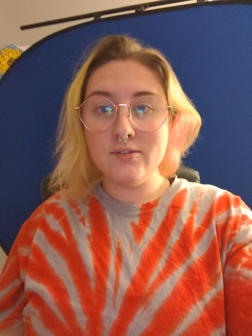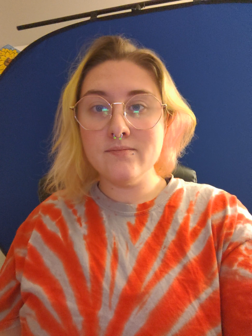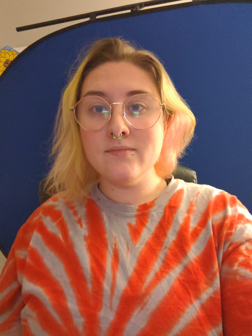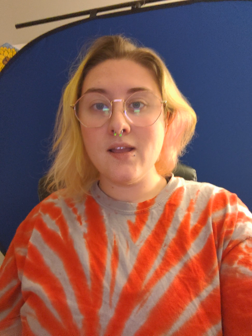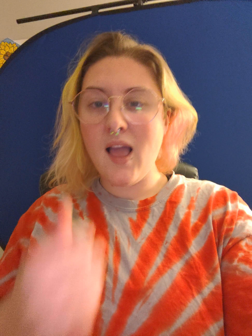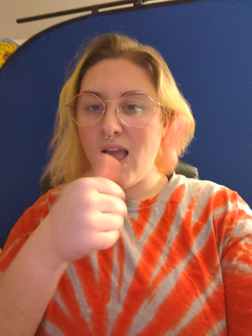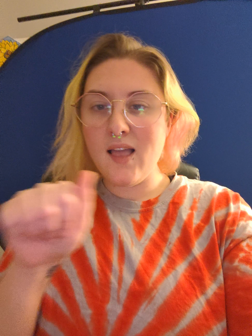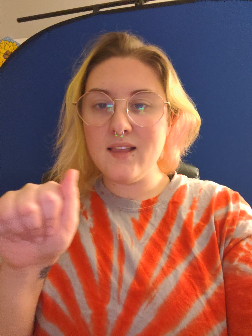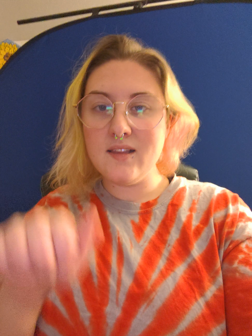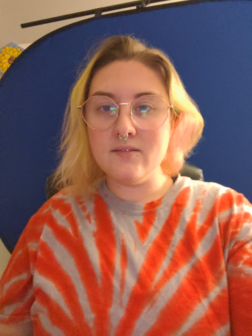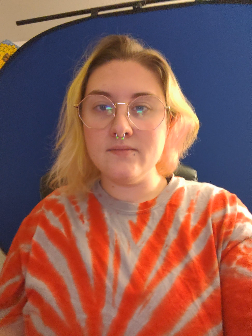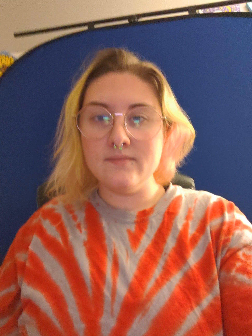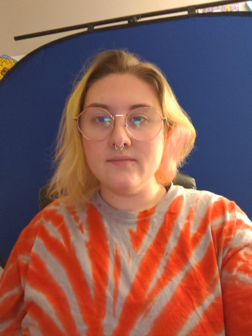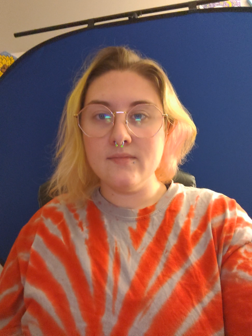any